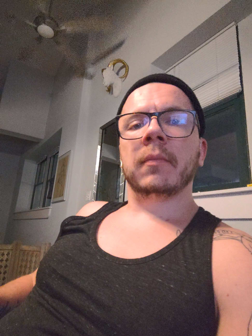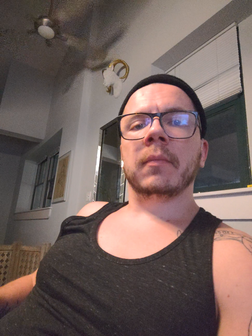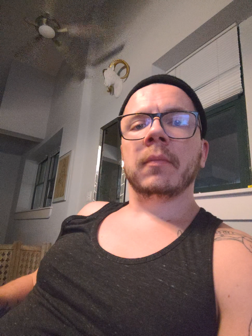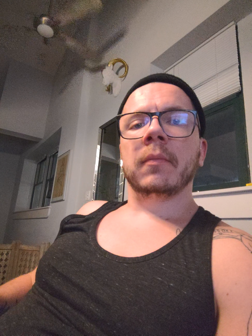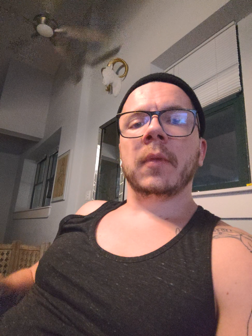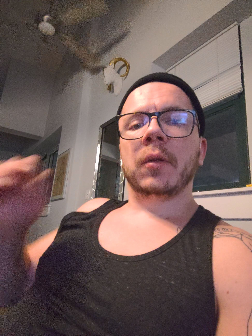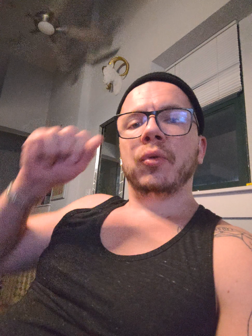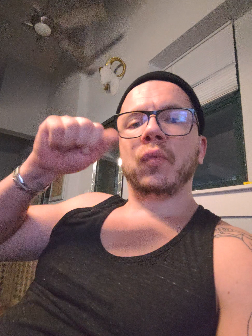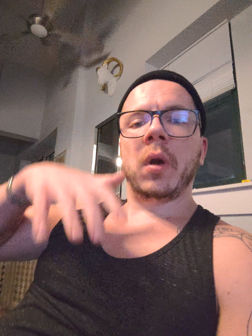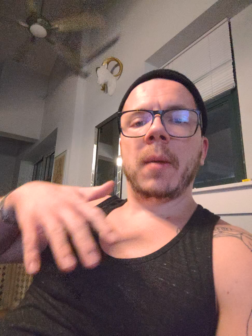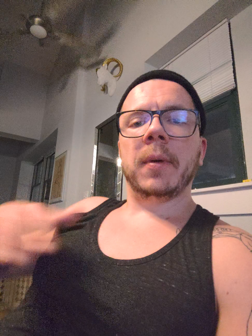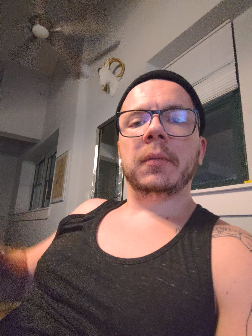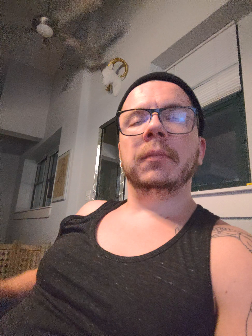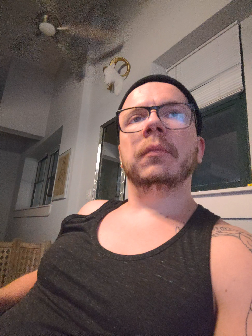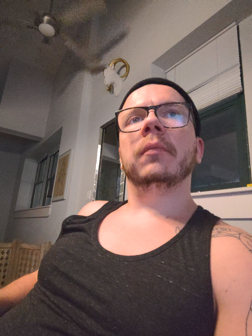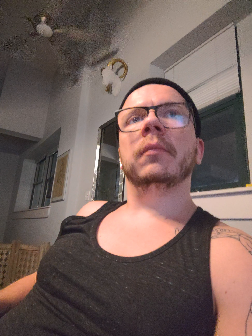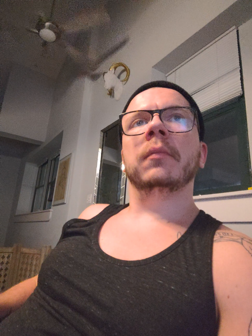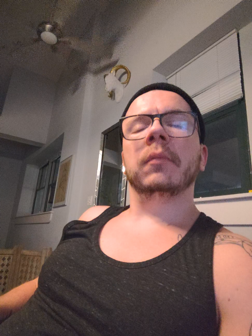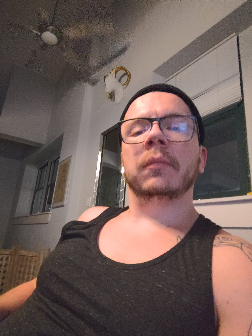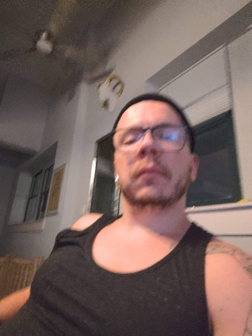drop